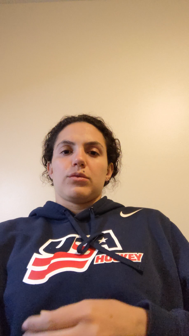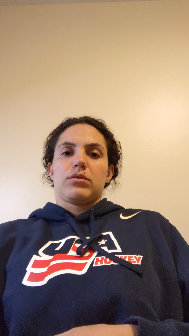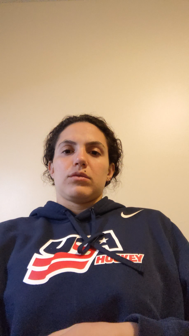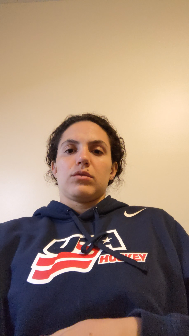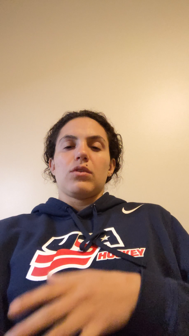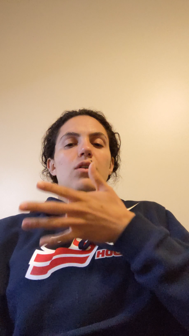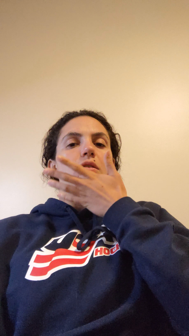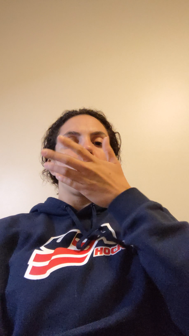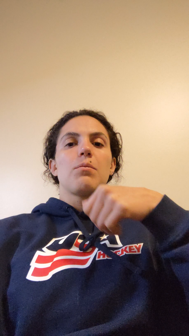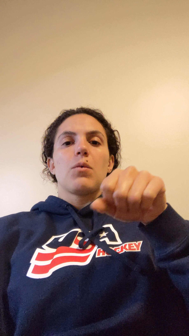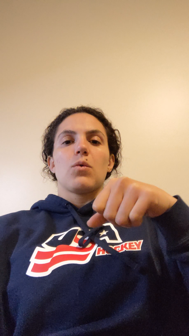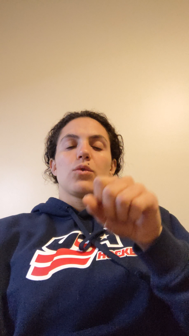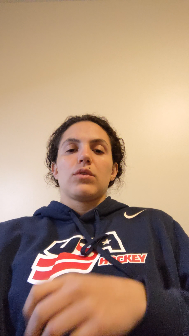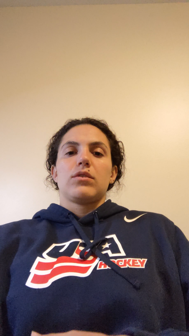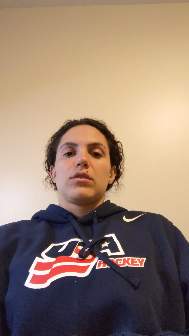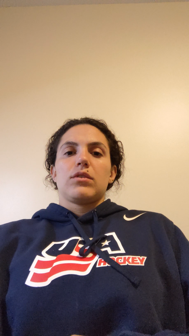lawn mower